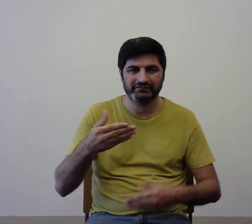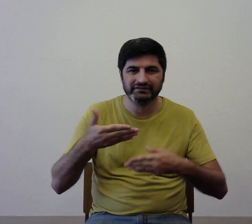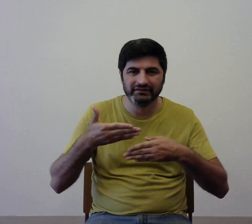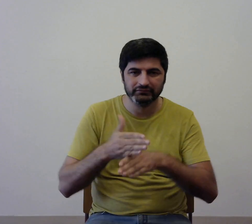xirda